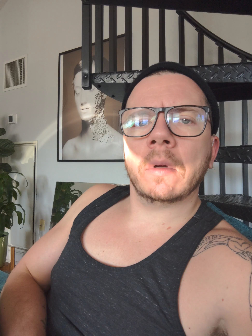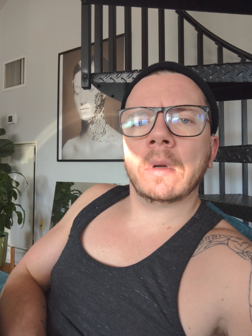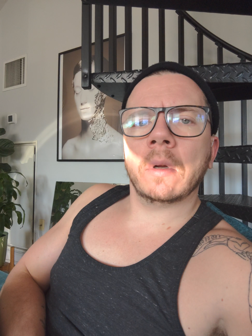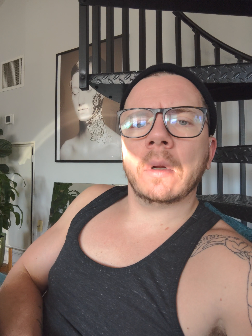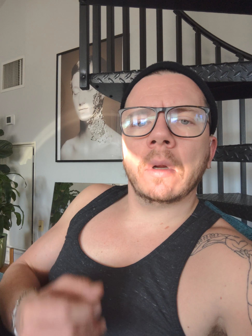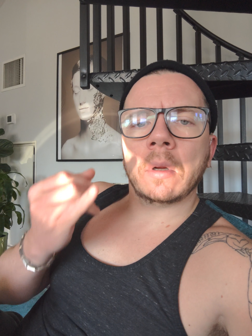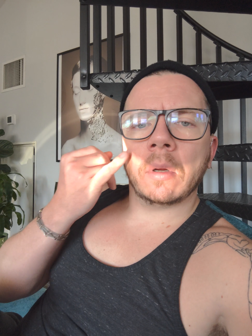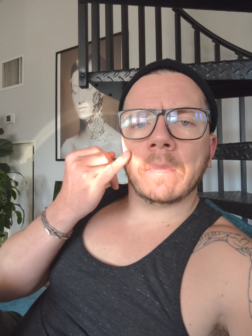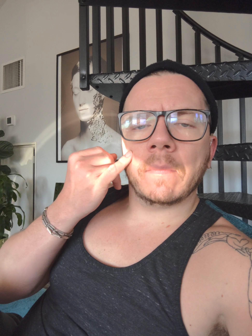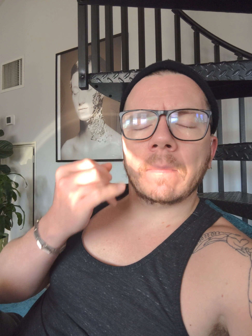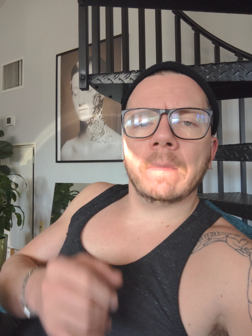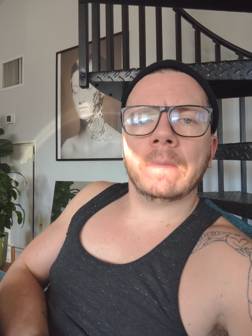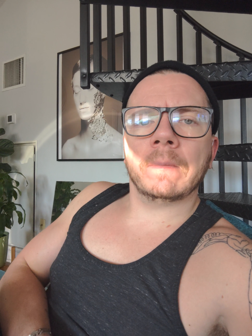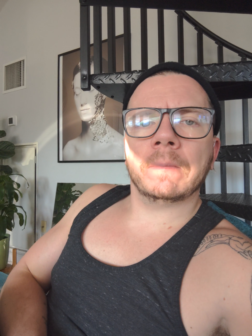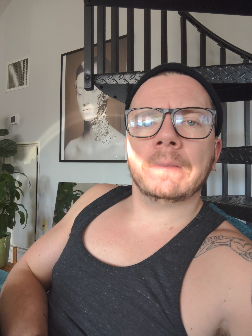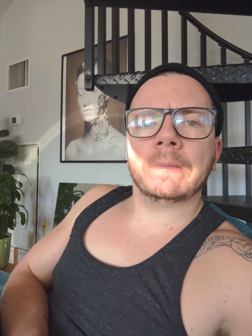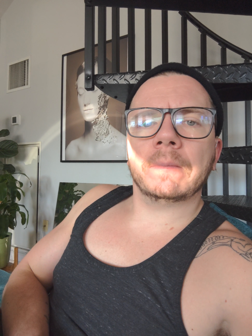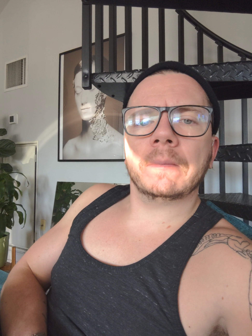if